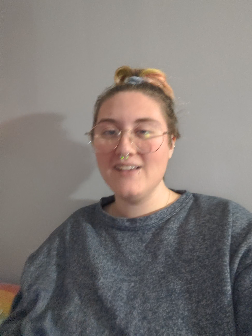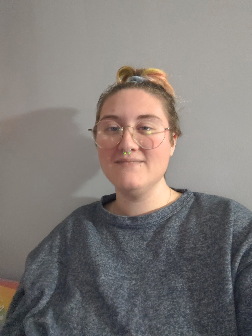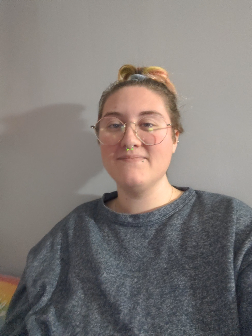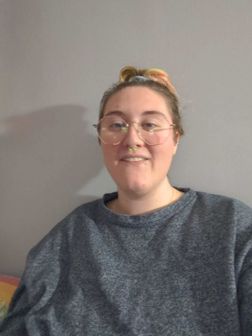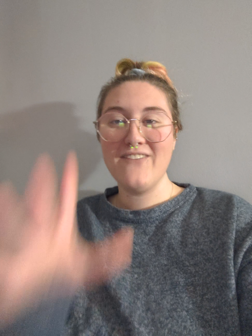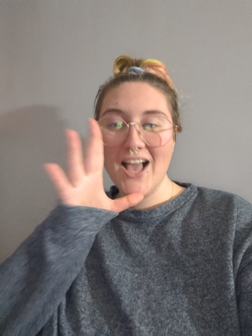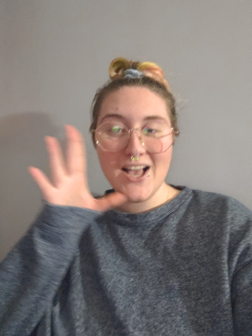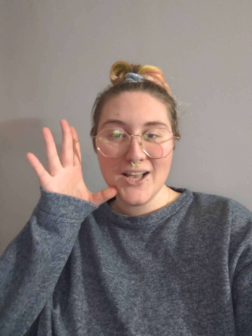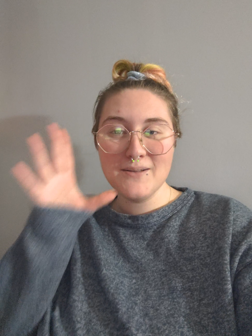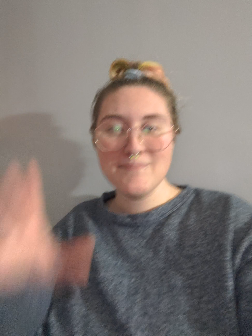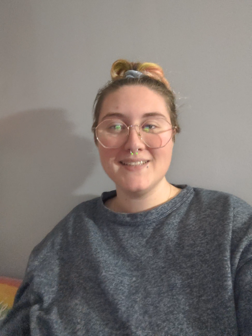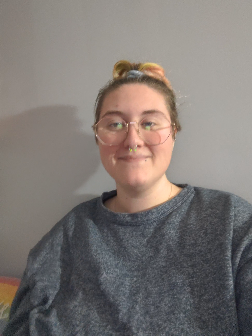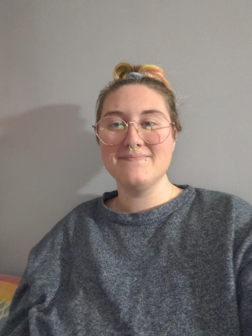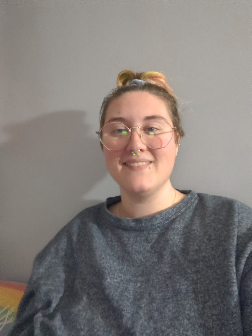farm